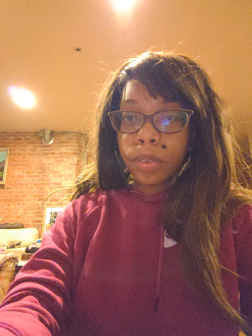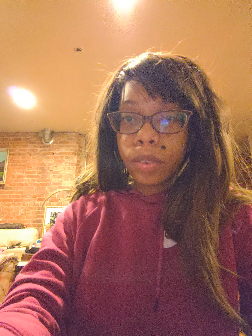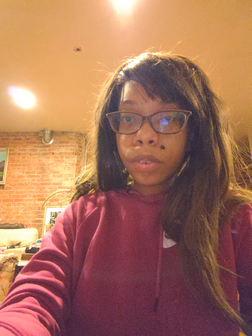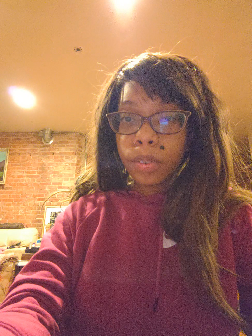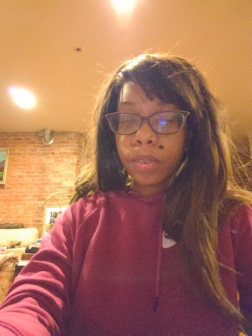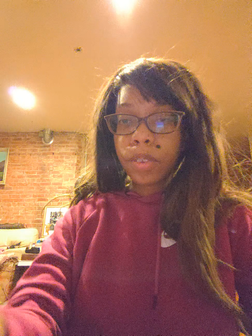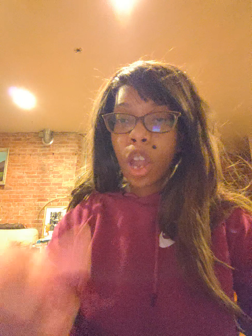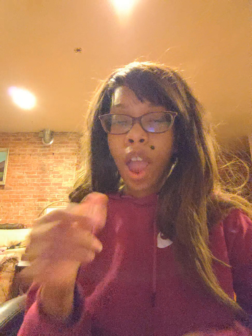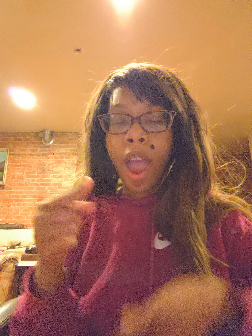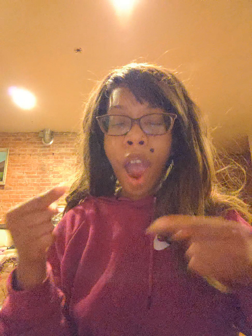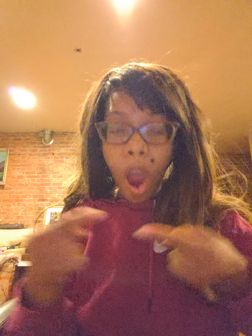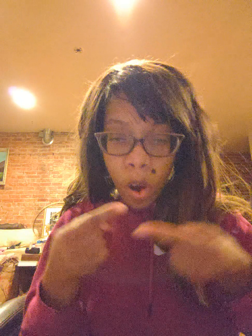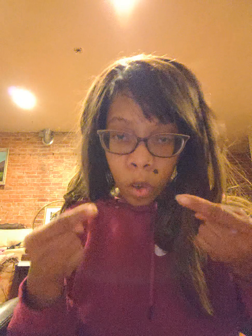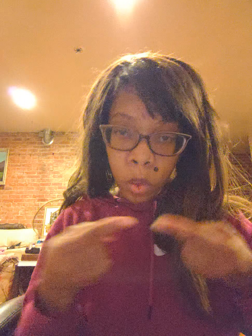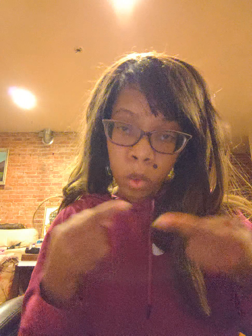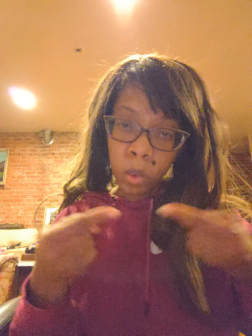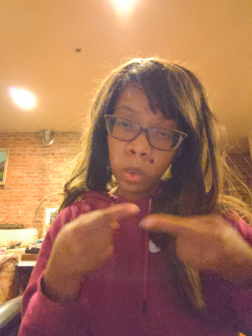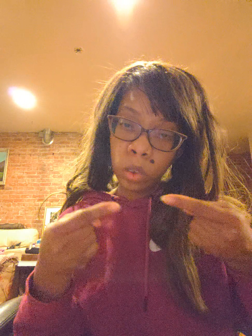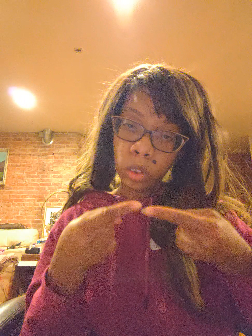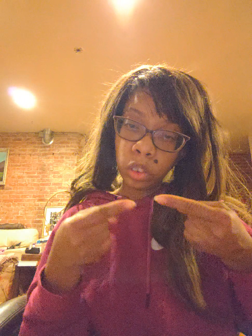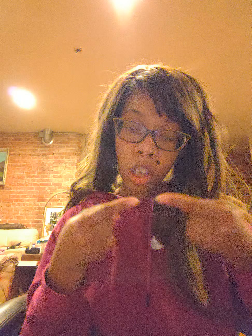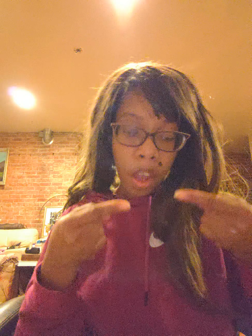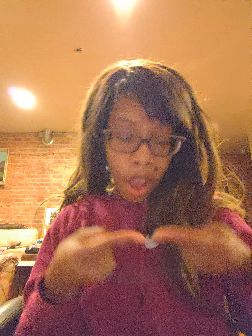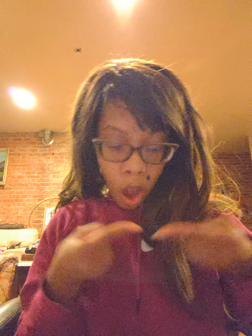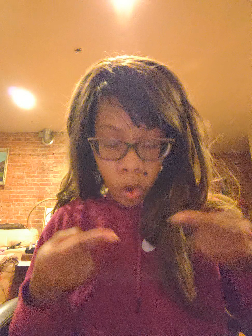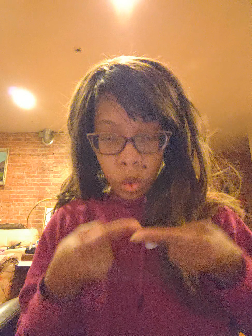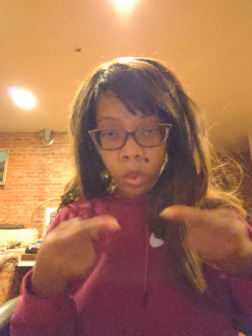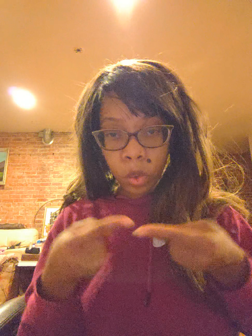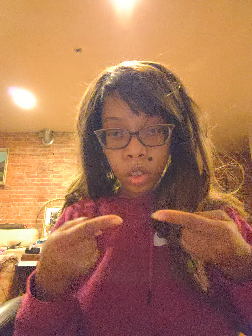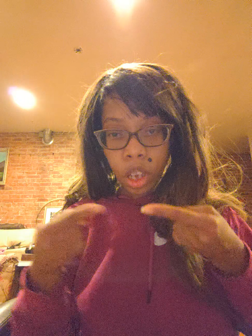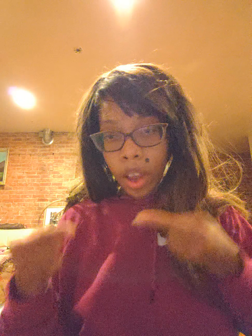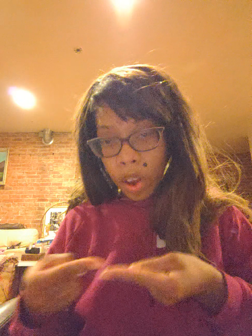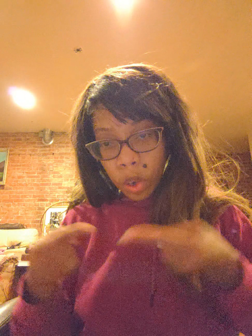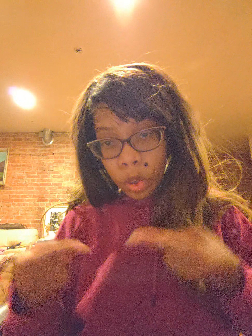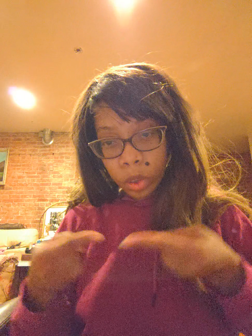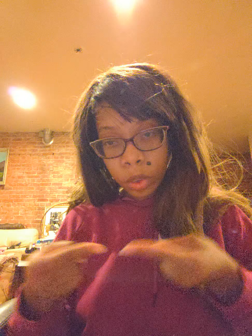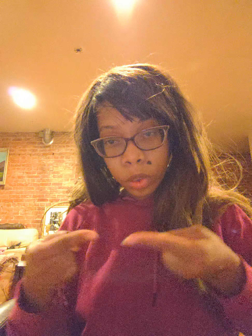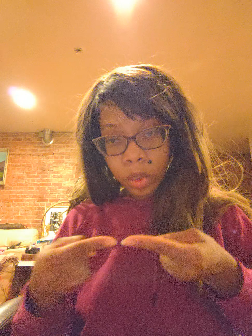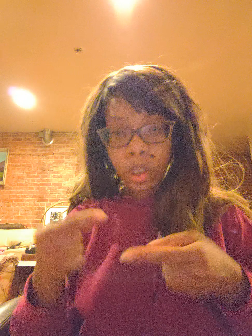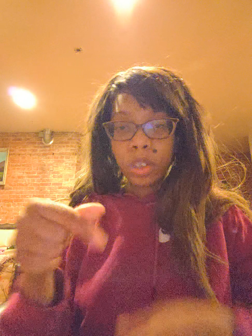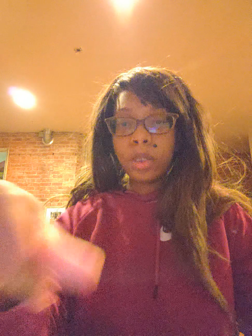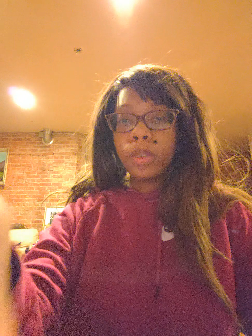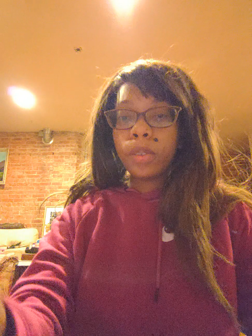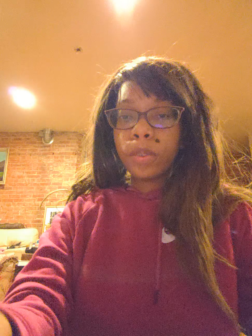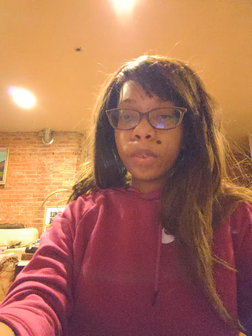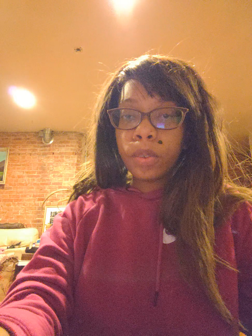owie